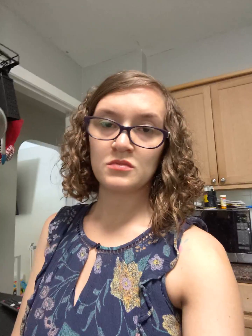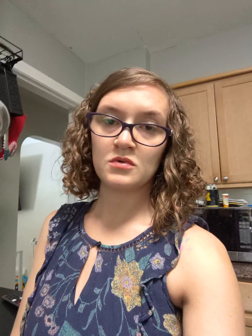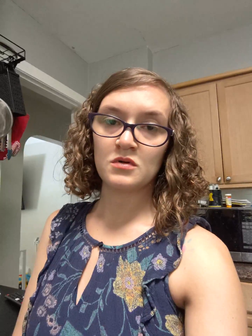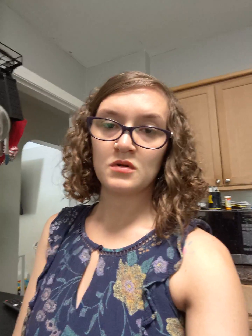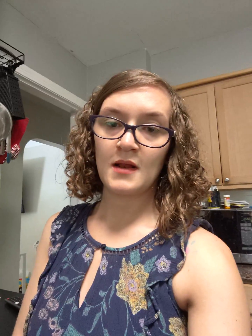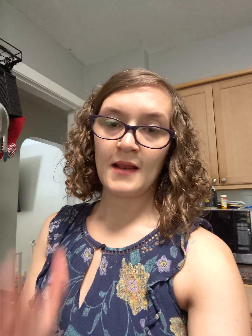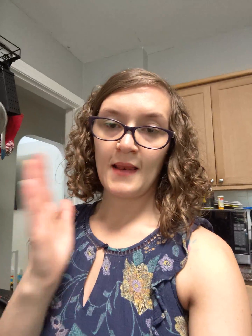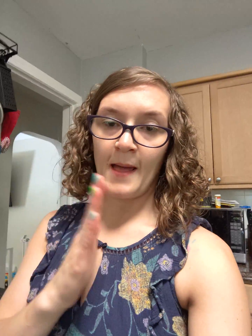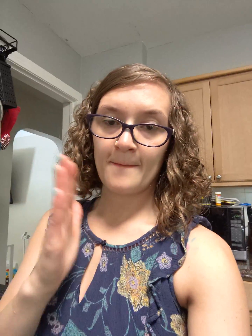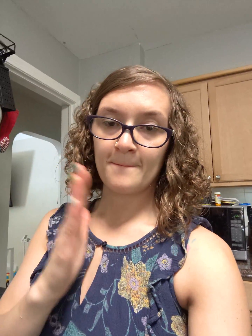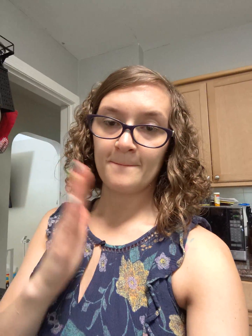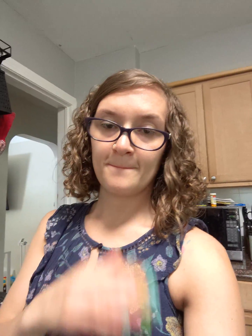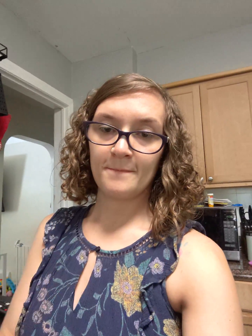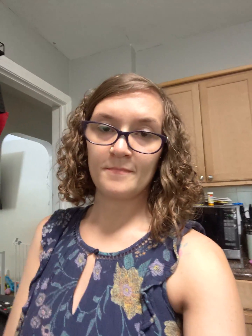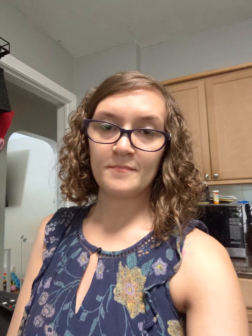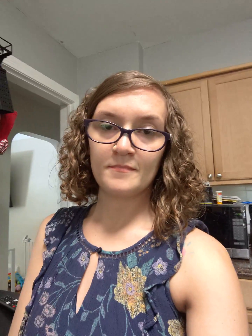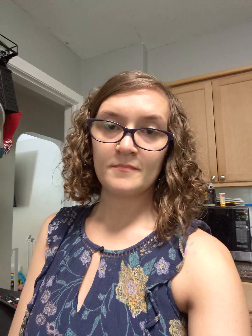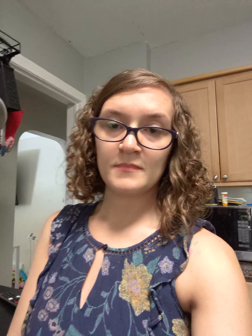clap